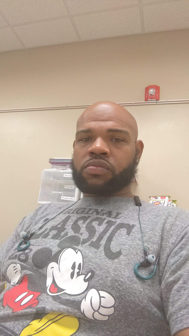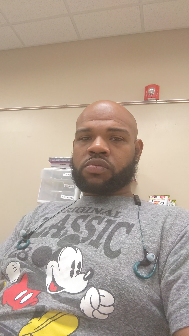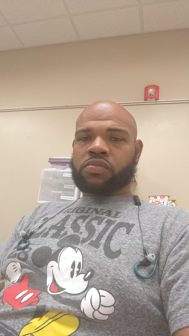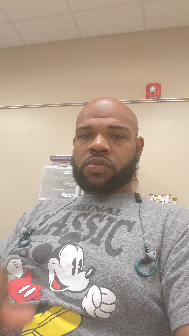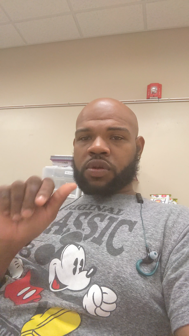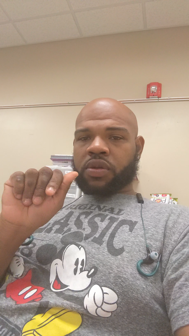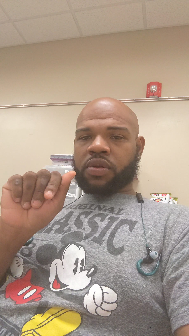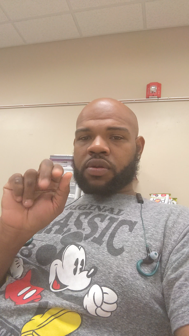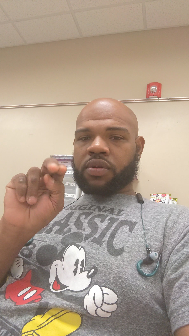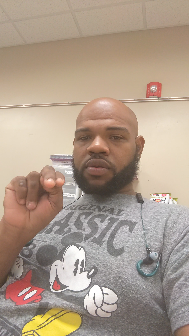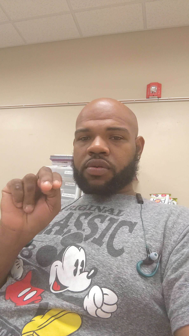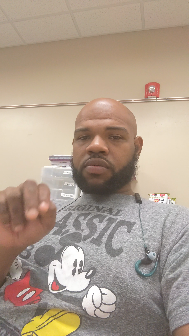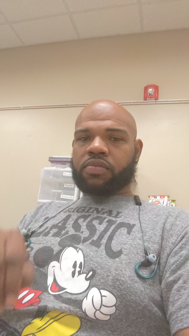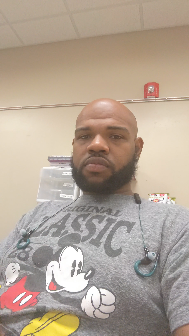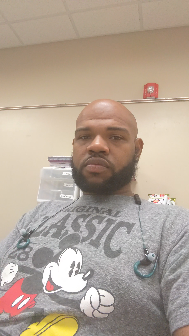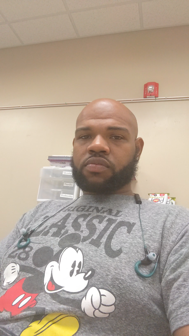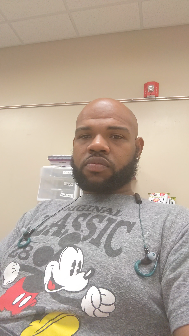an